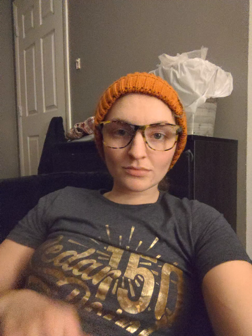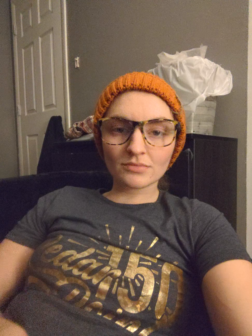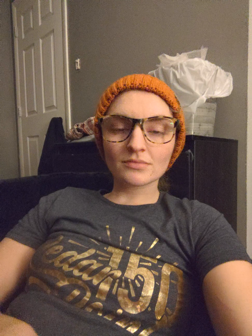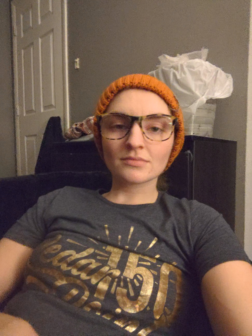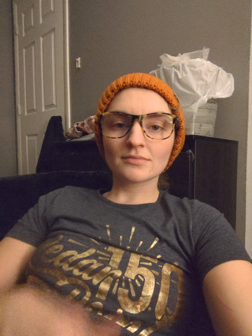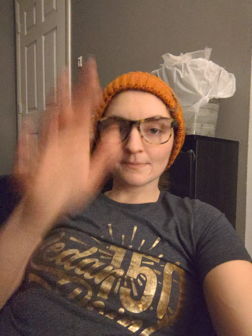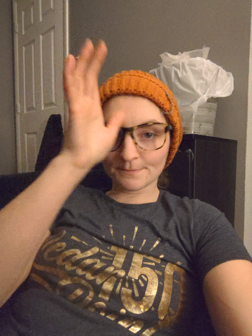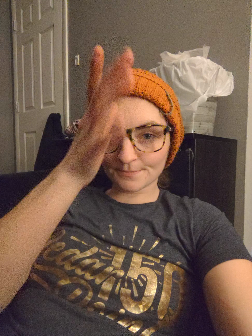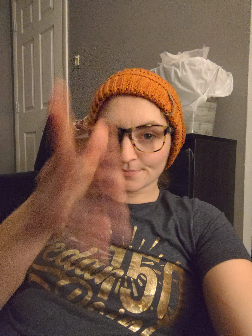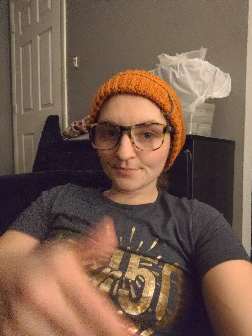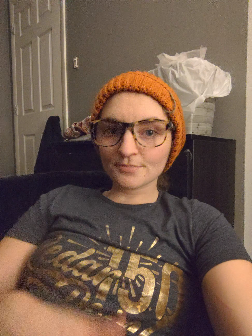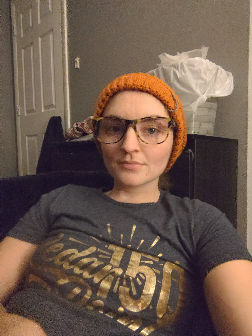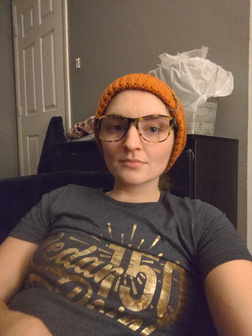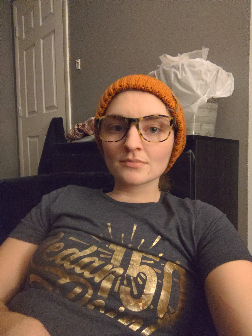grandpa